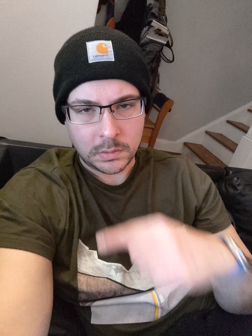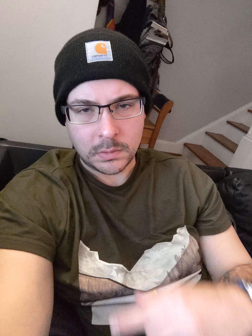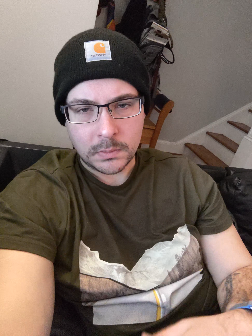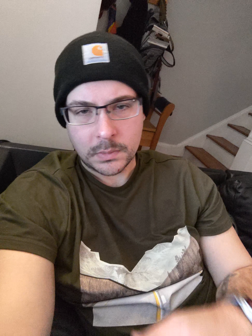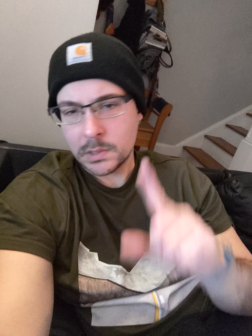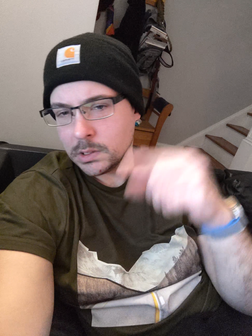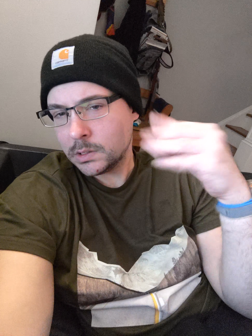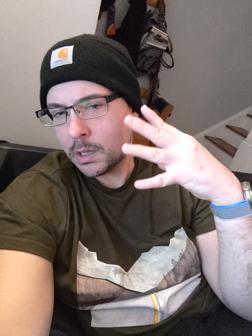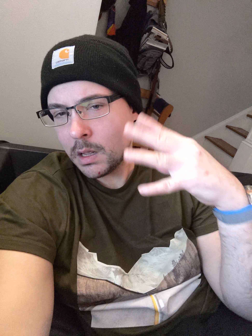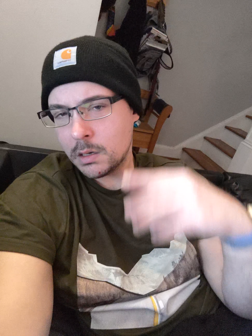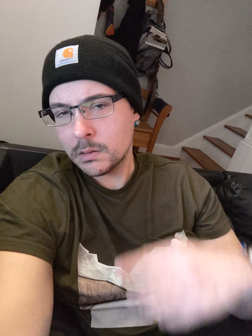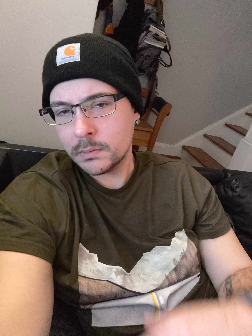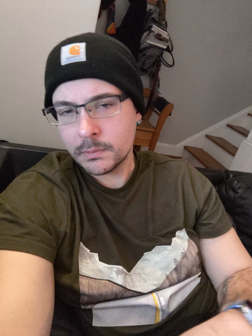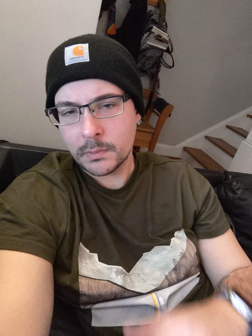sun